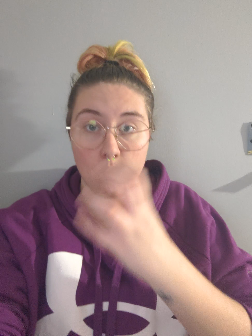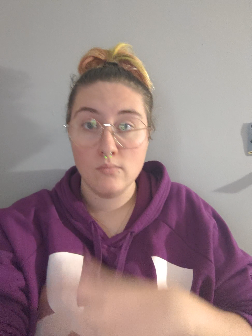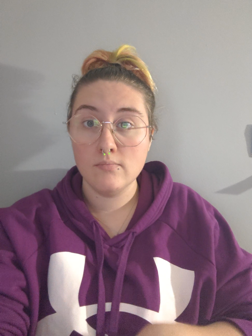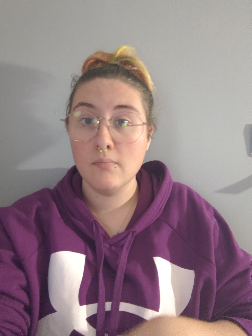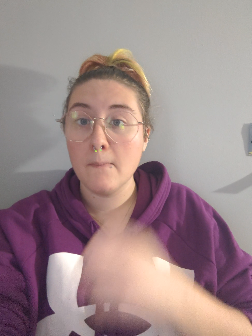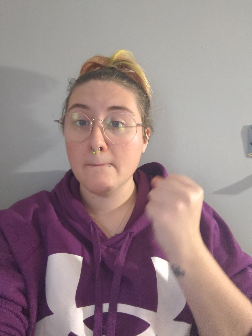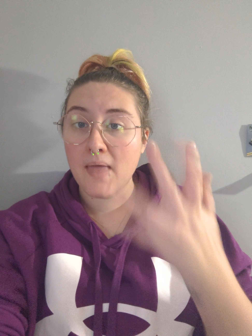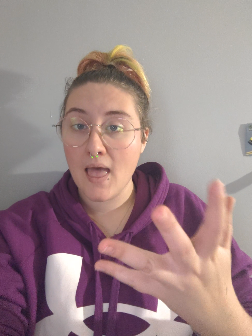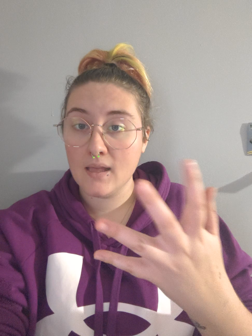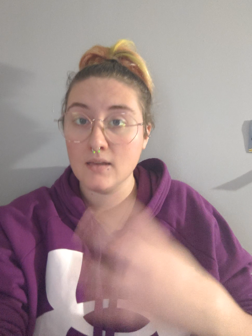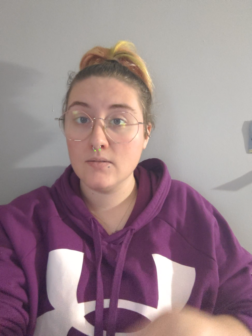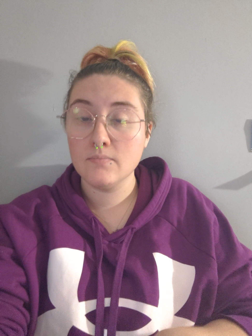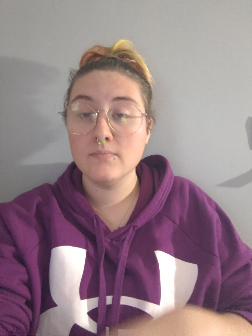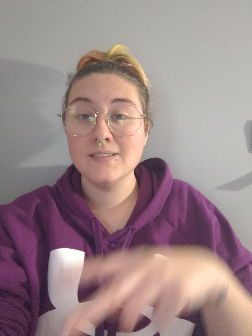many